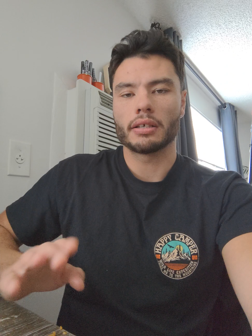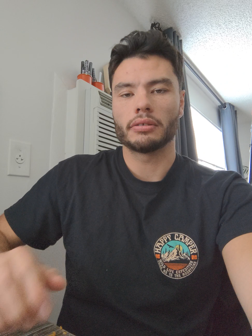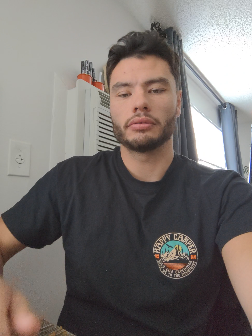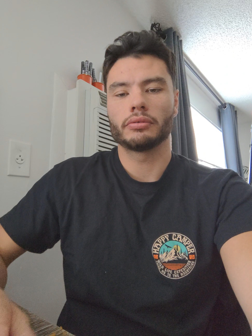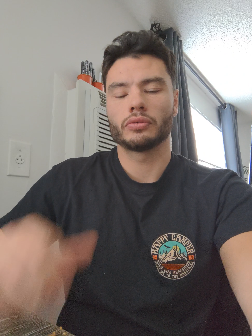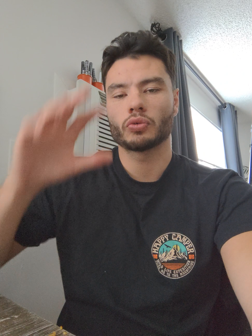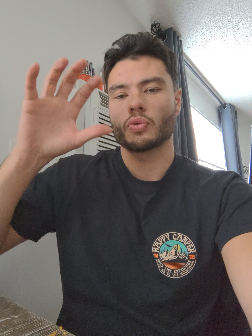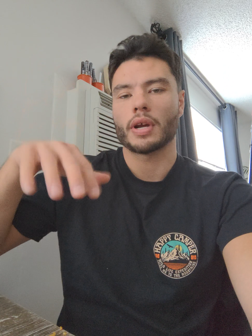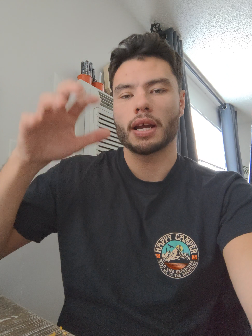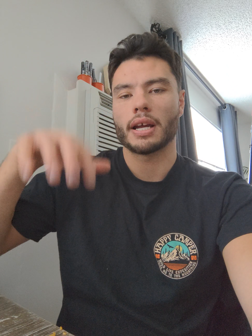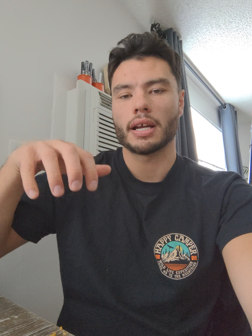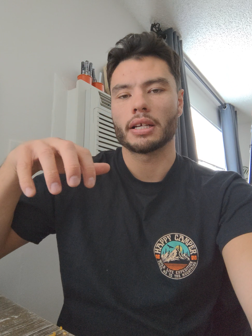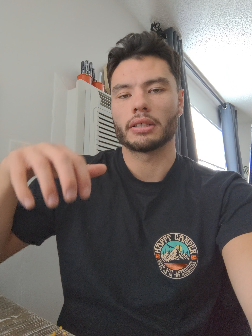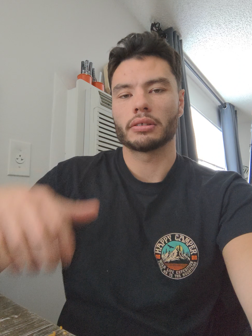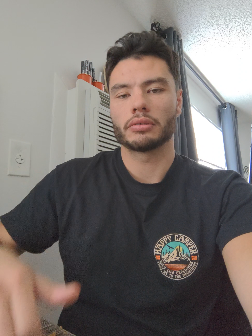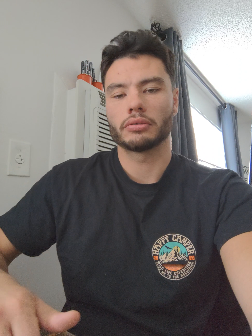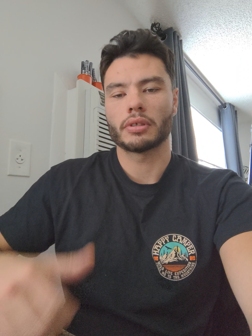rain